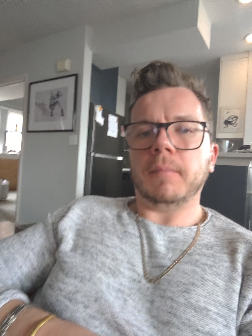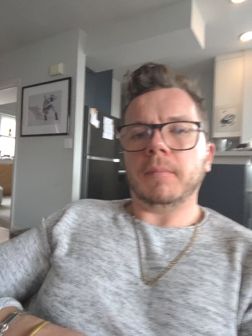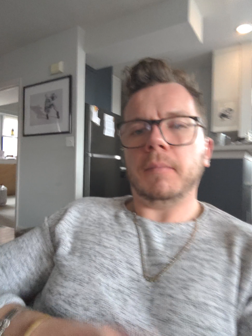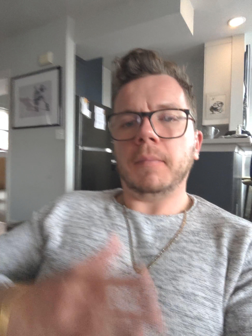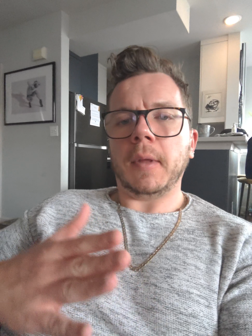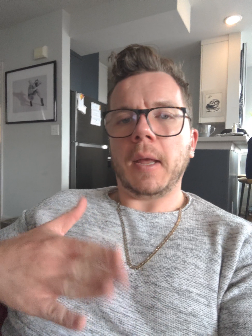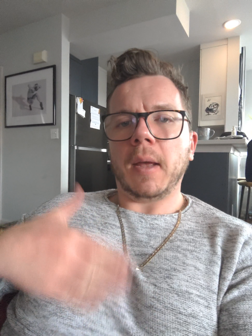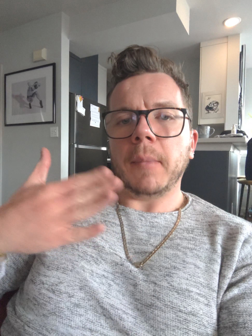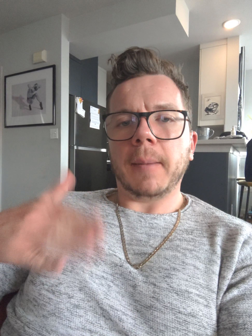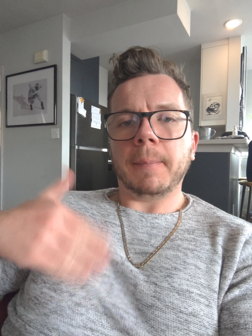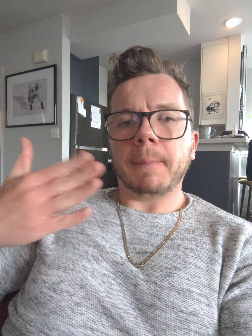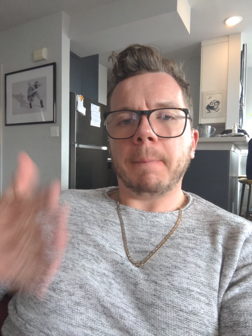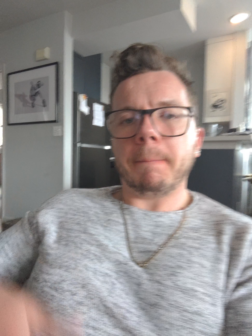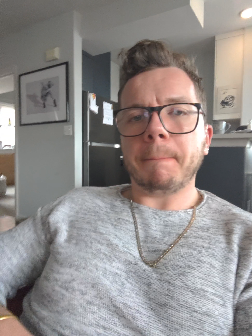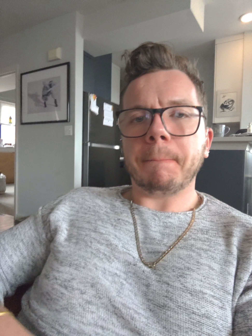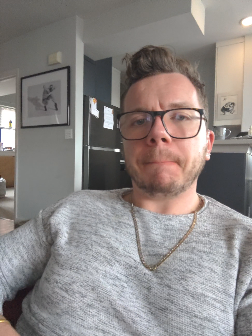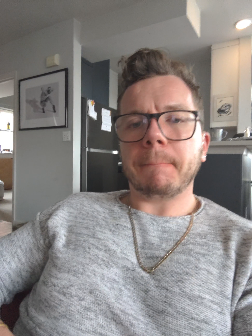happy